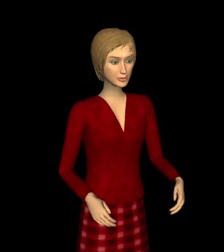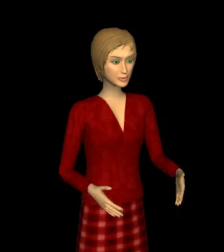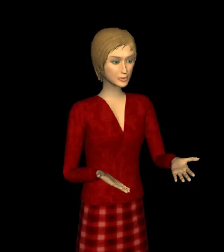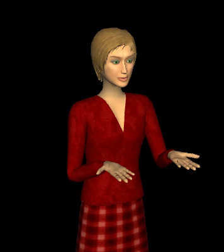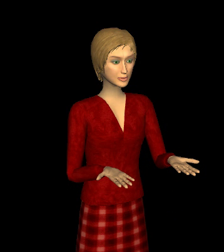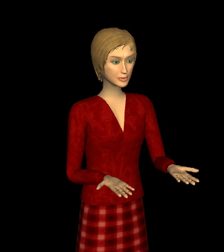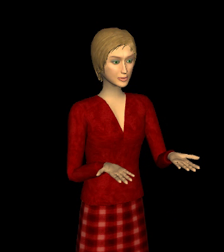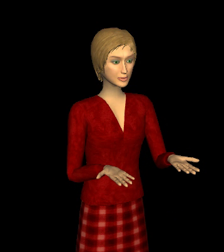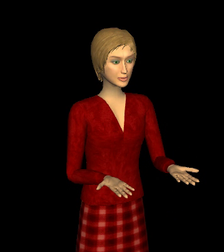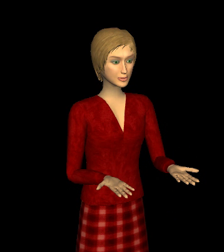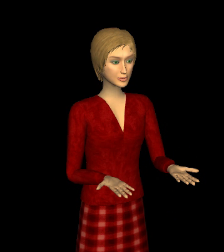اليوم